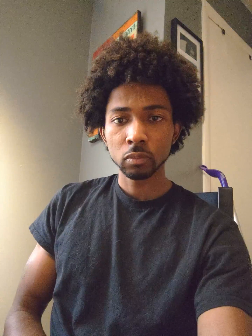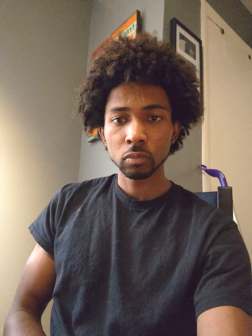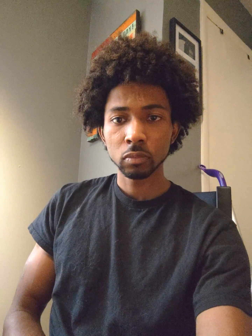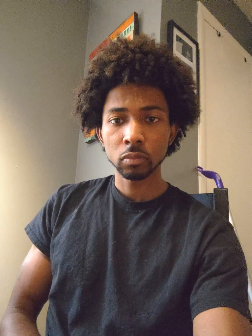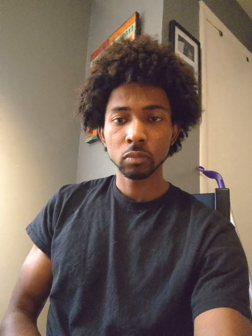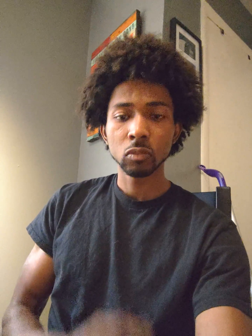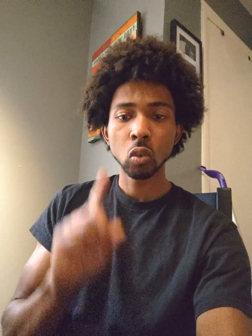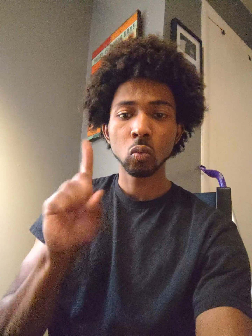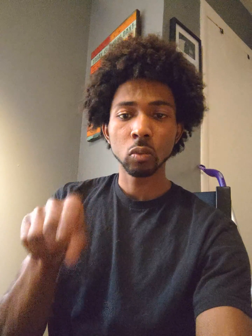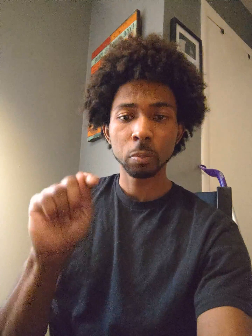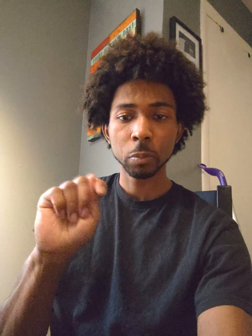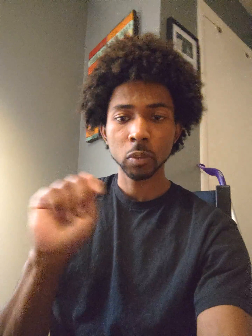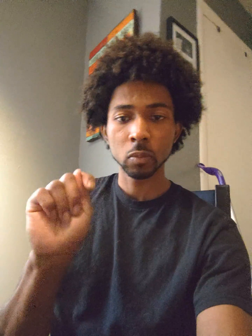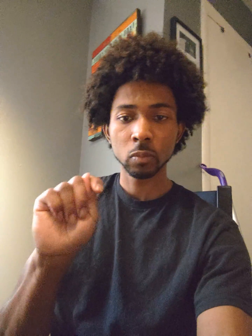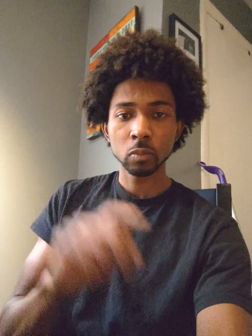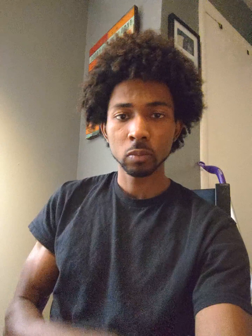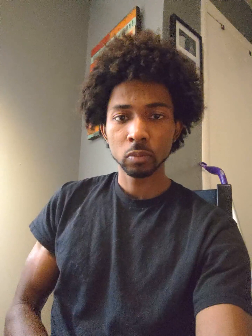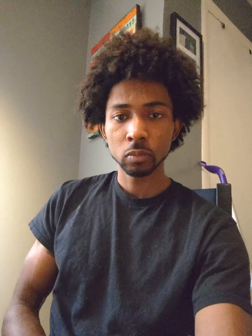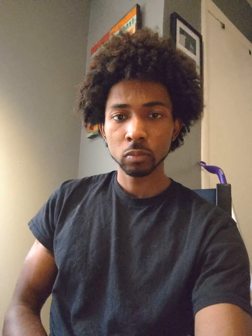go potty